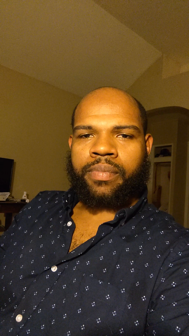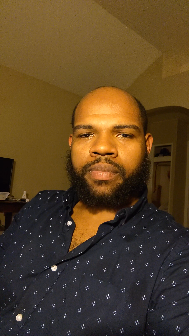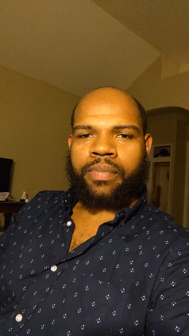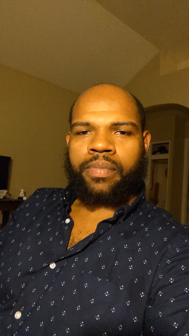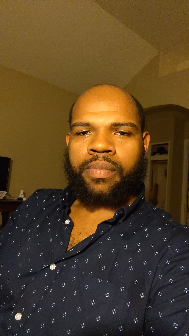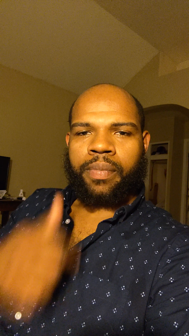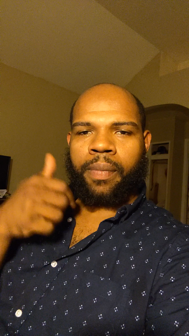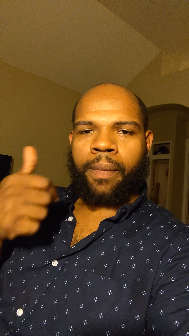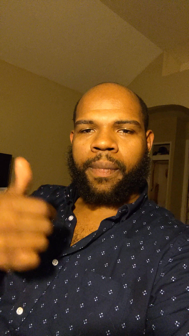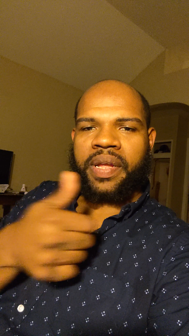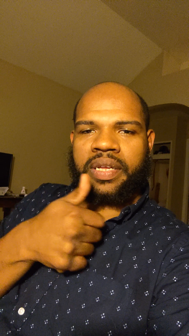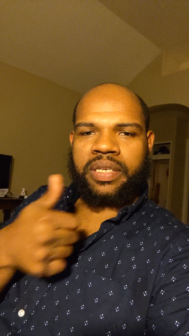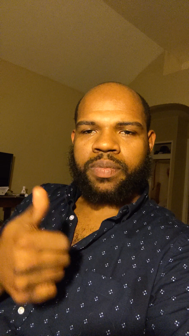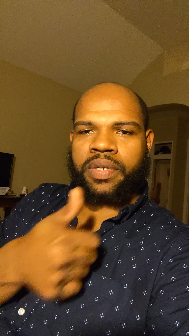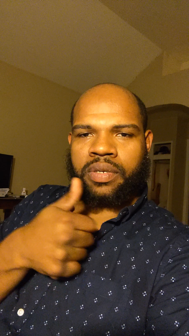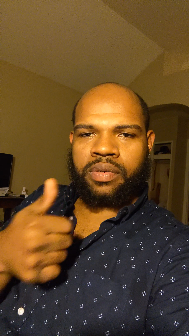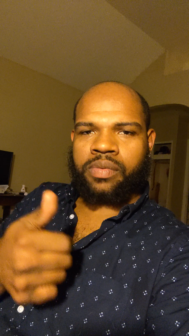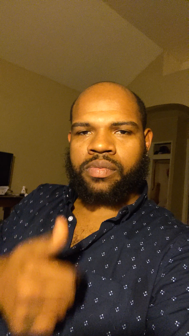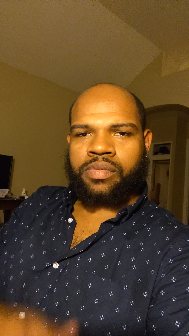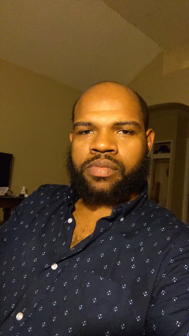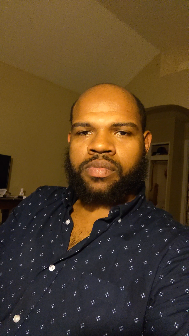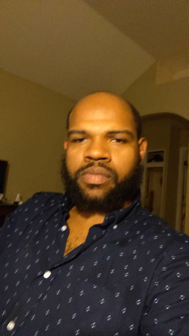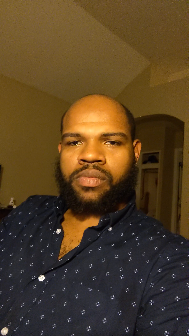basement